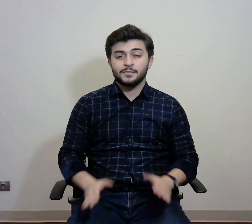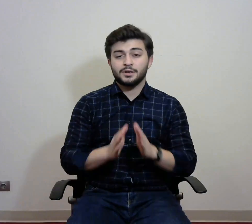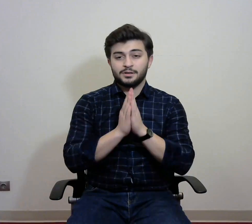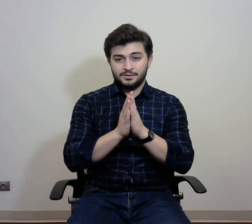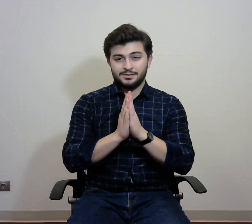xahiş